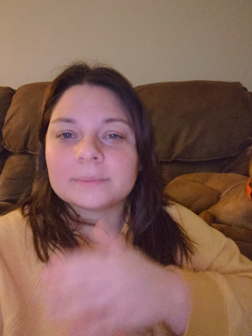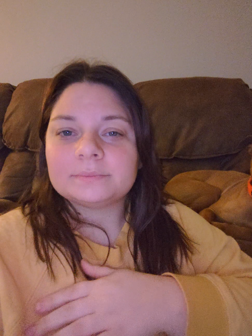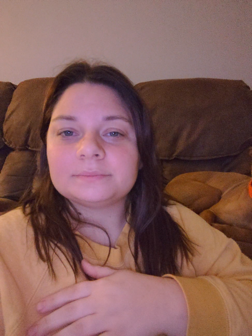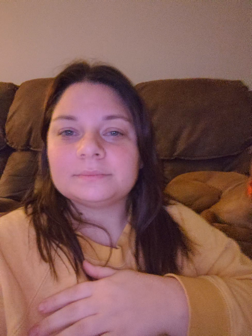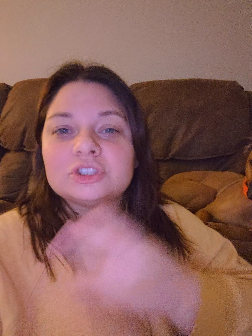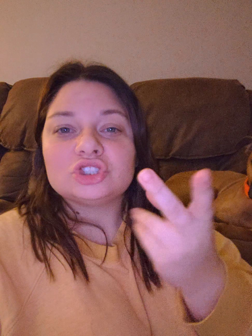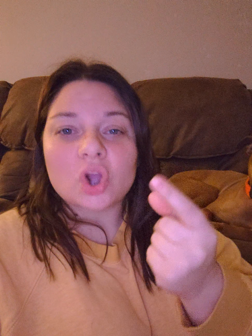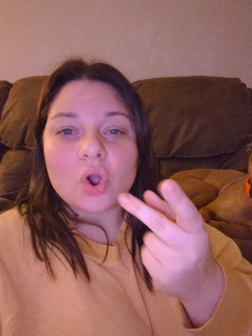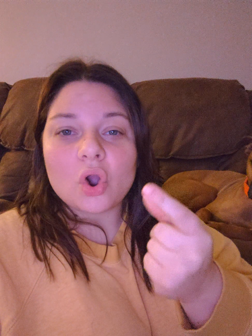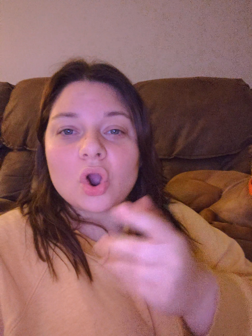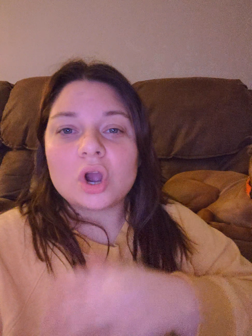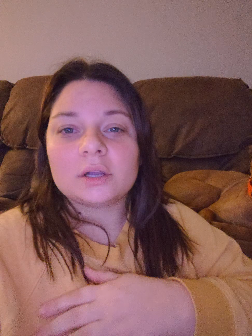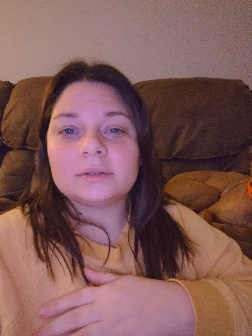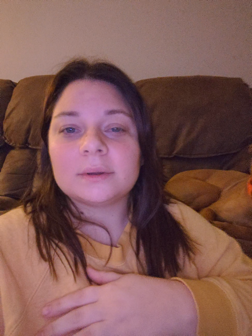dog